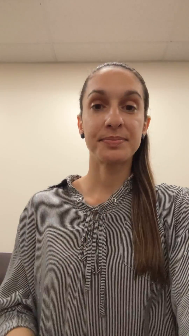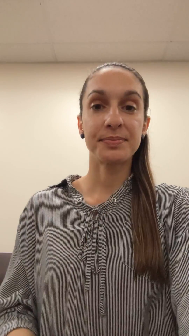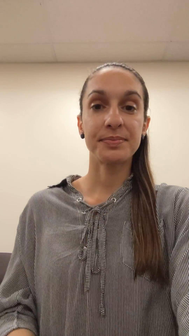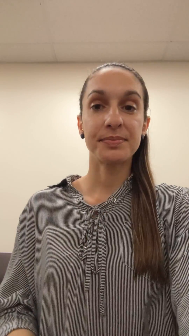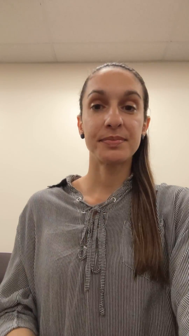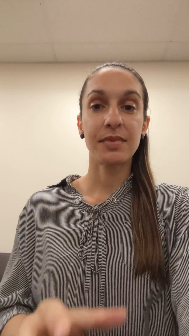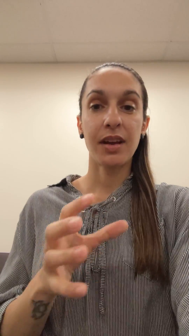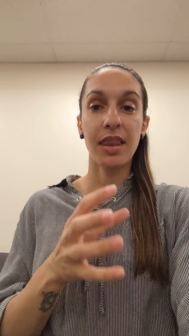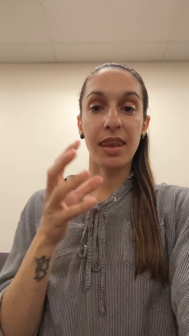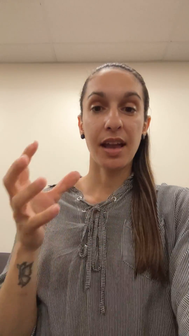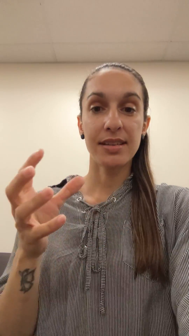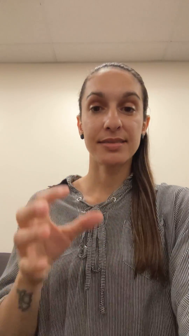a lot